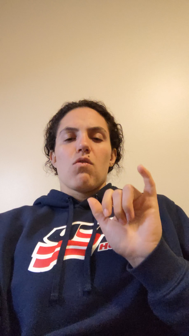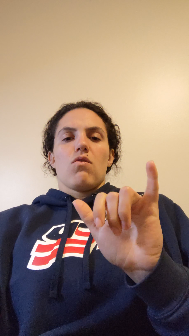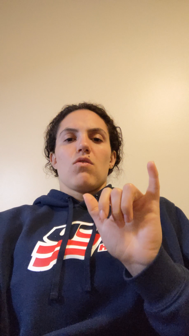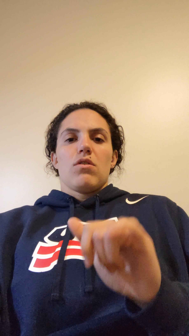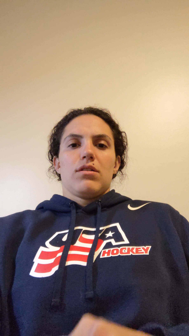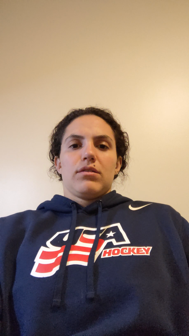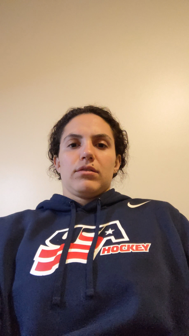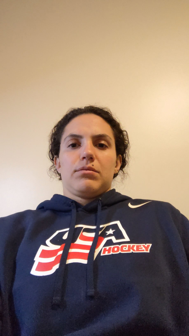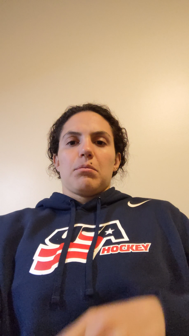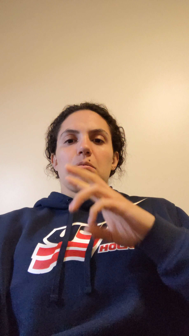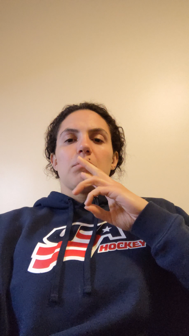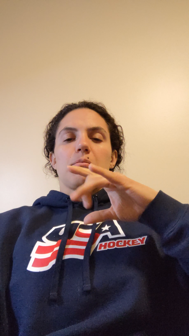melon